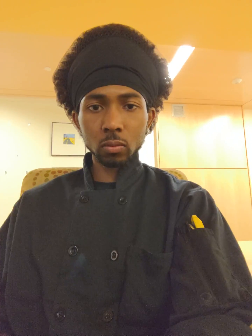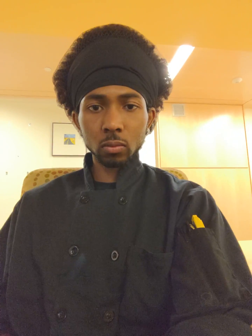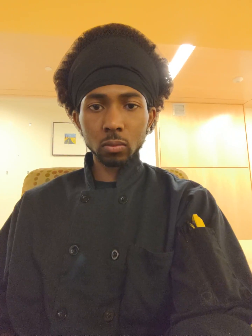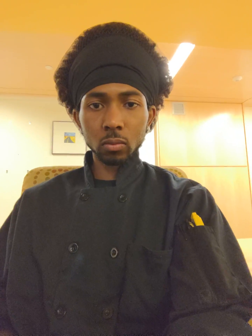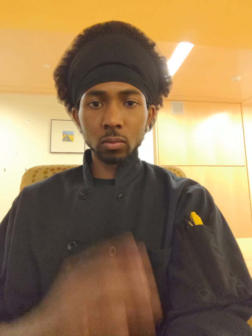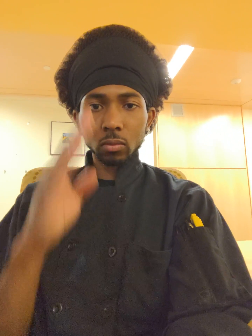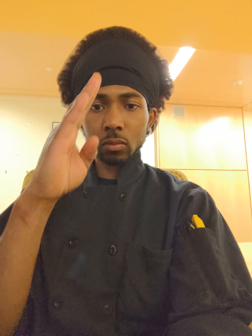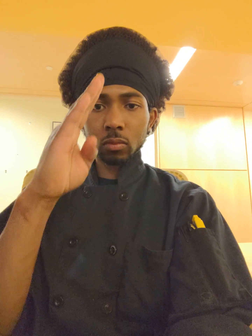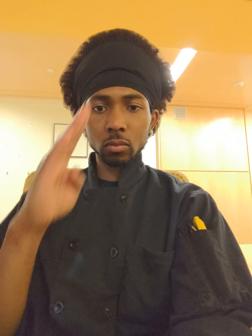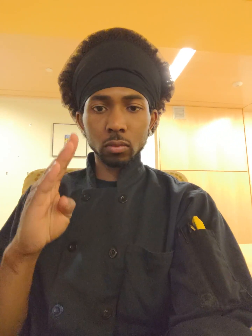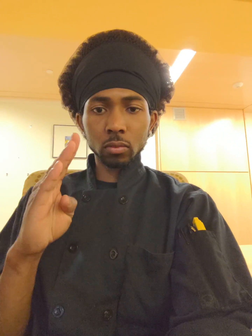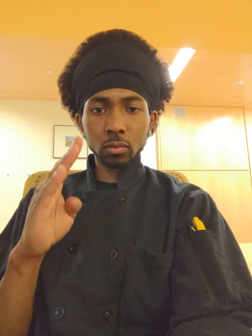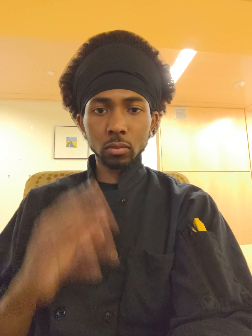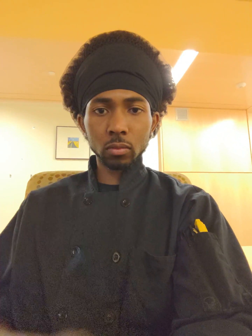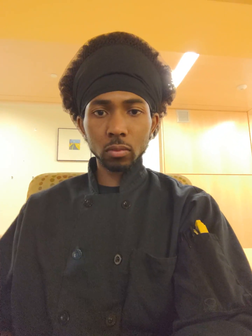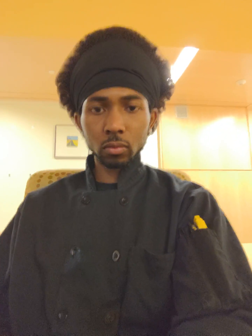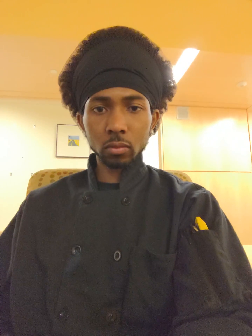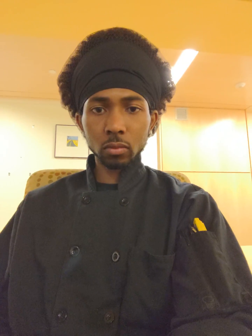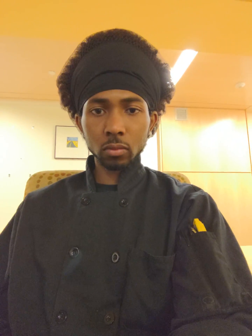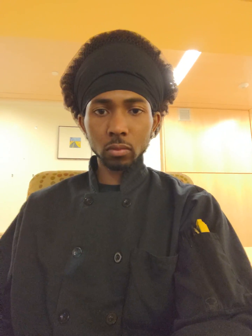roof